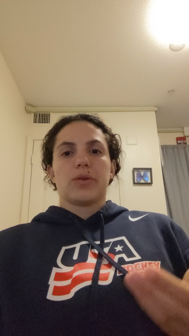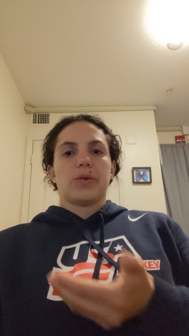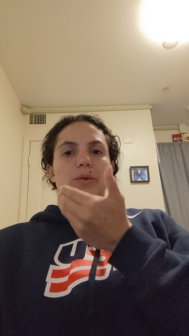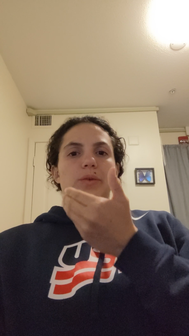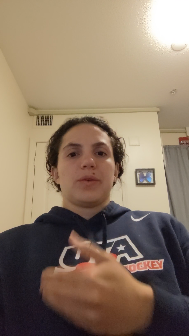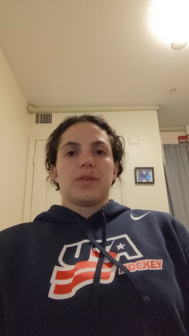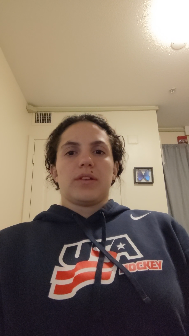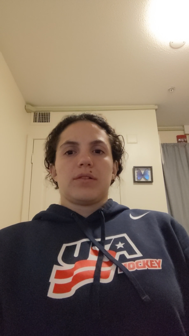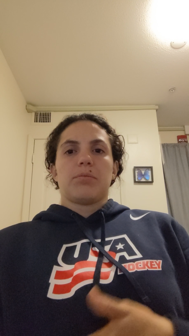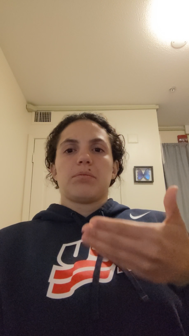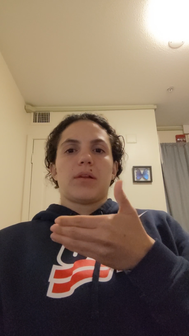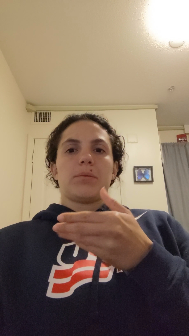babysitter